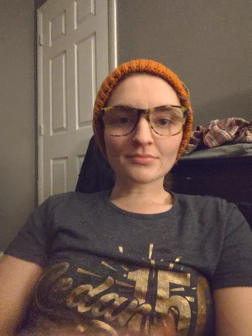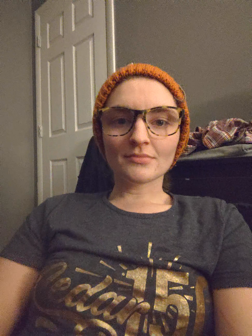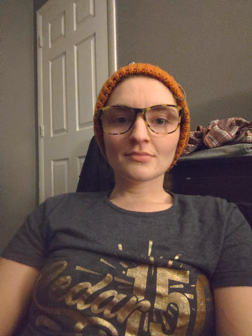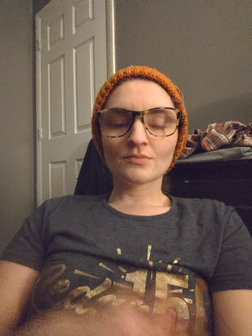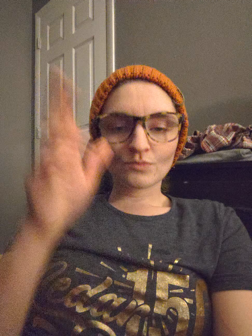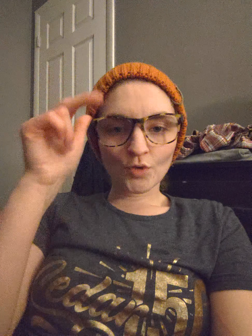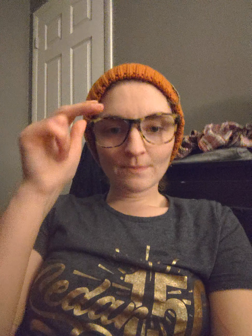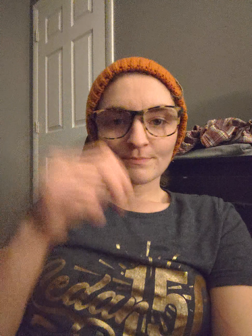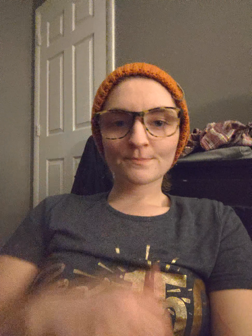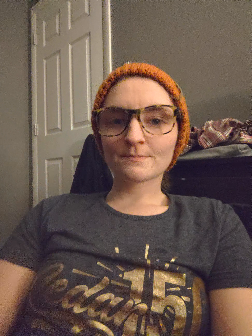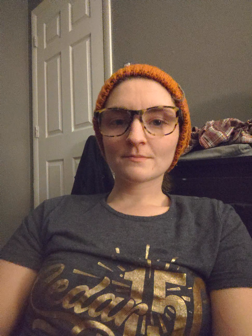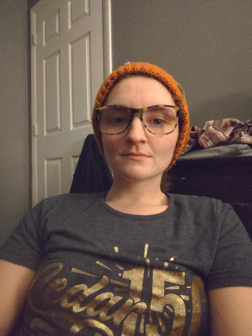horse